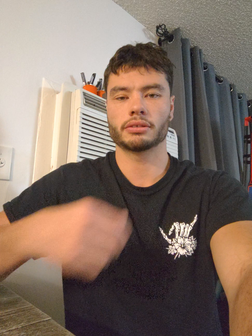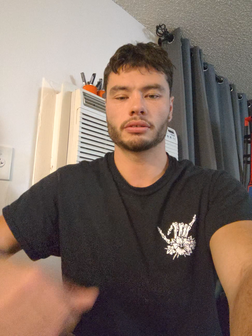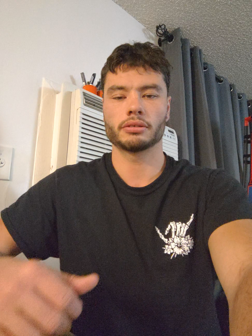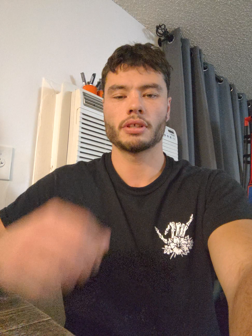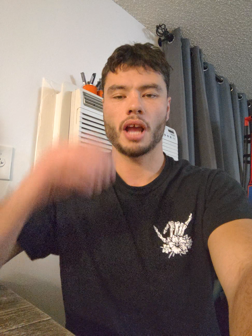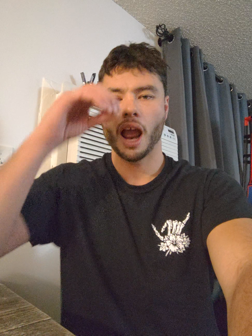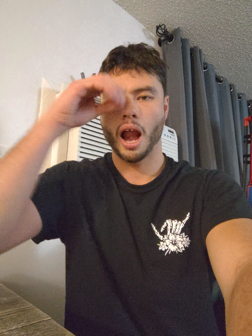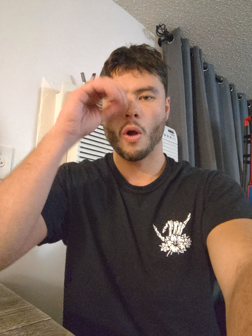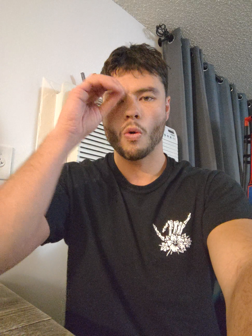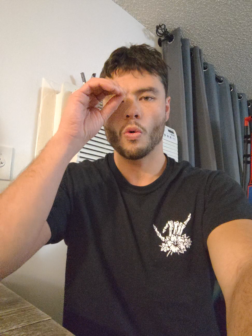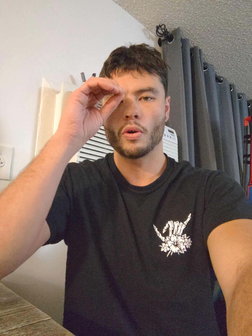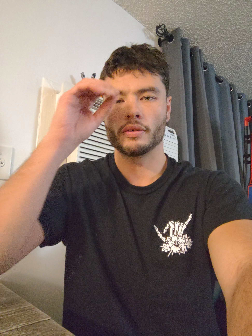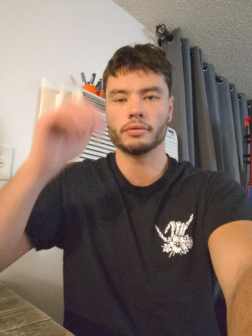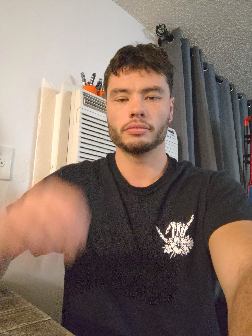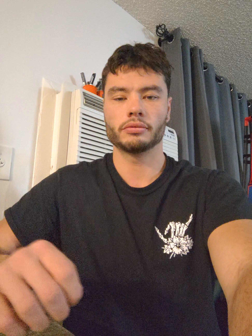owl